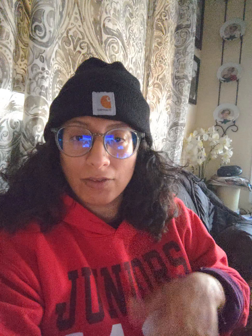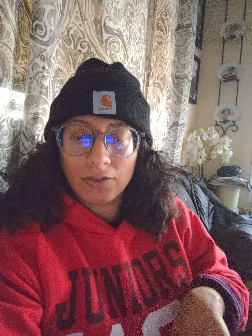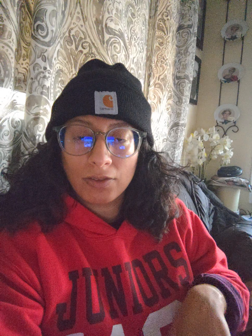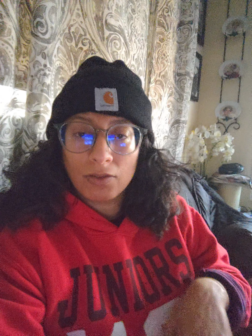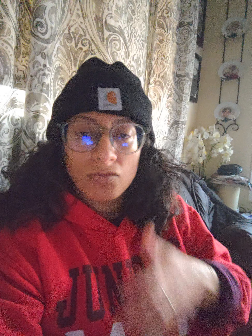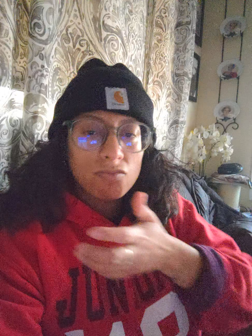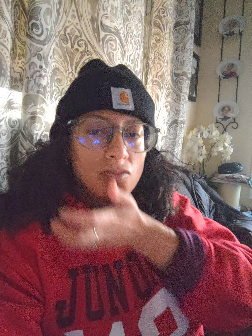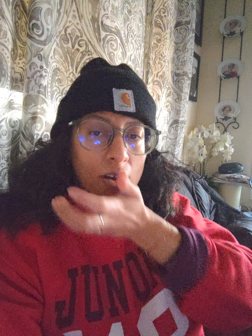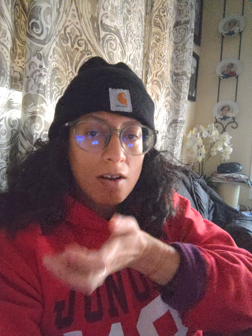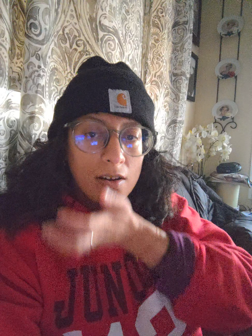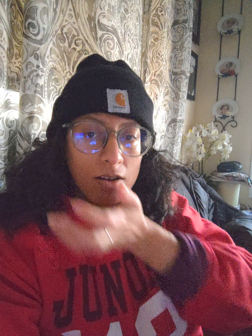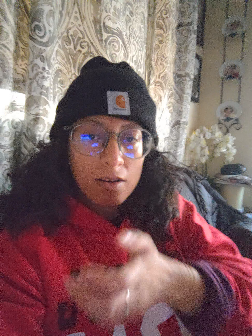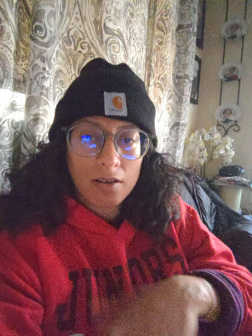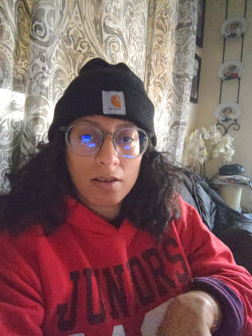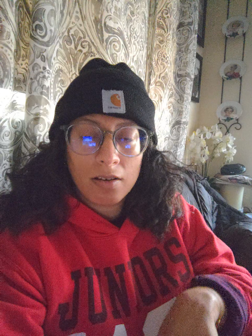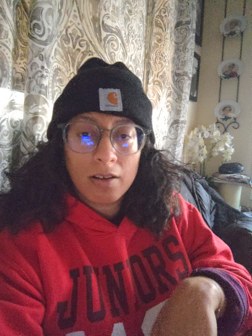grass